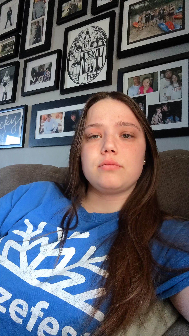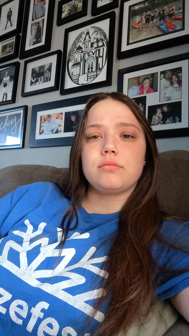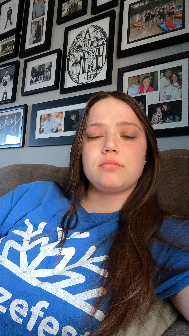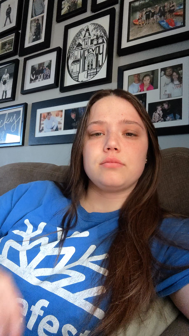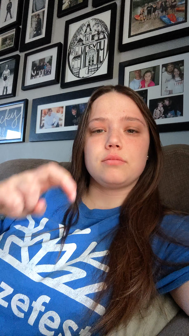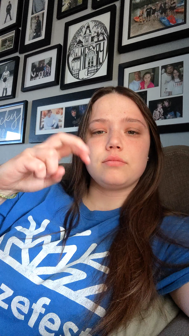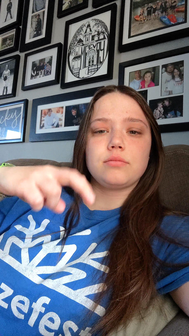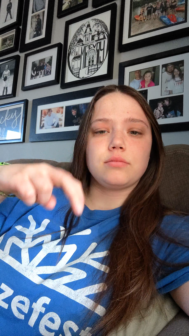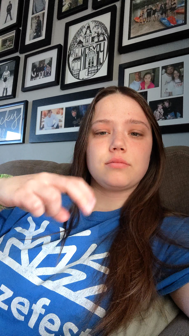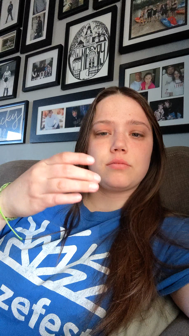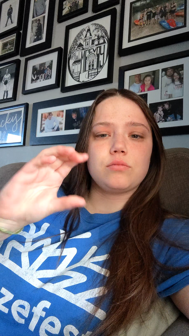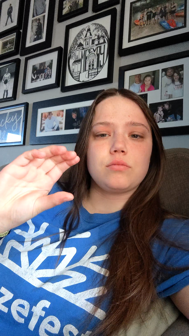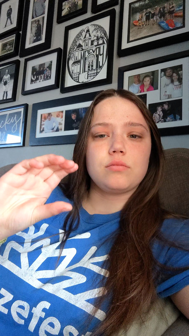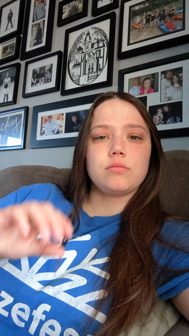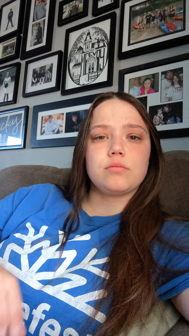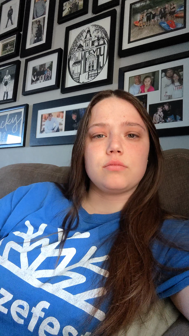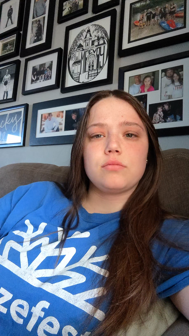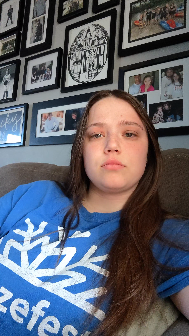potato chip